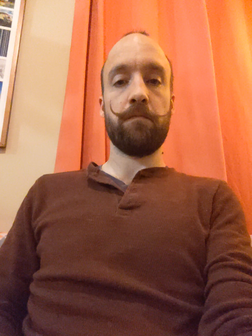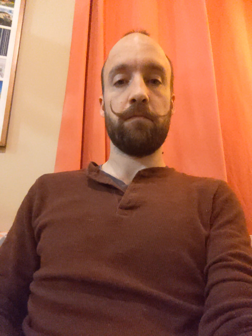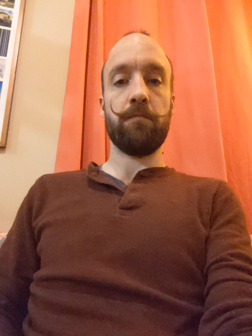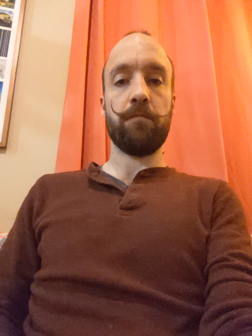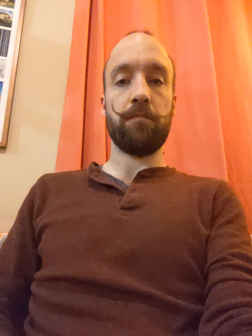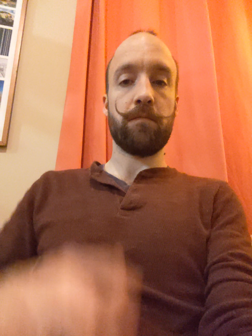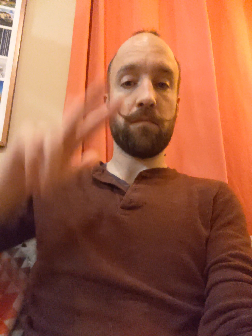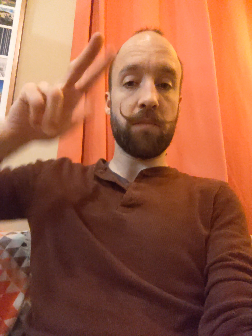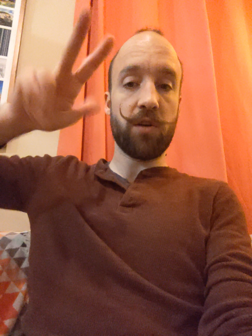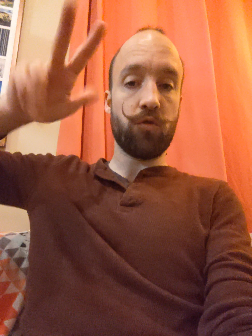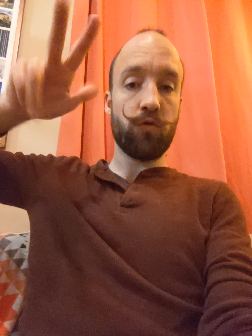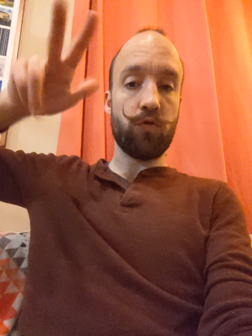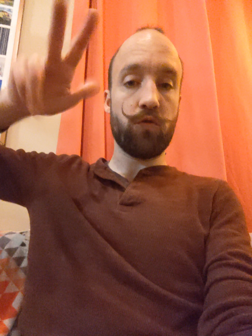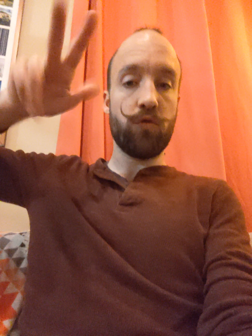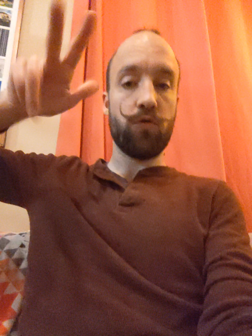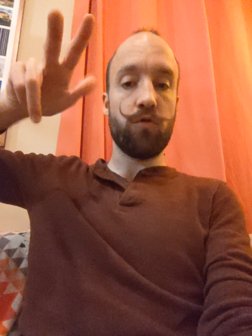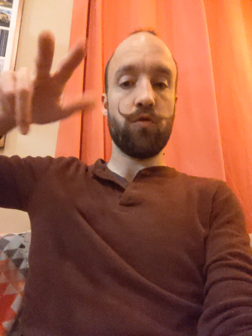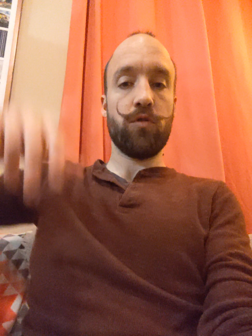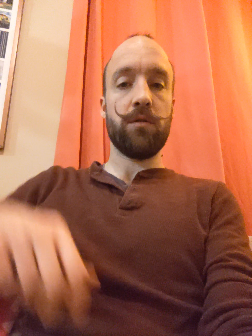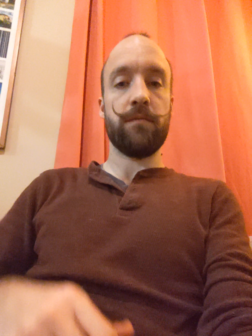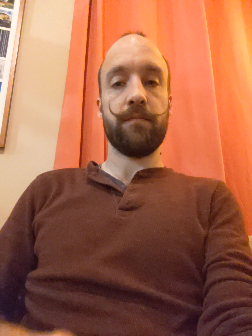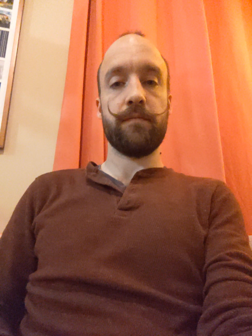helicopter